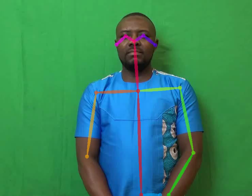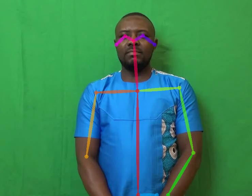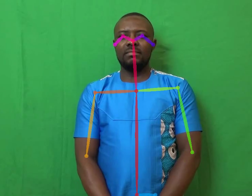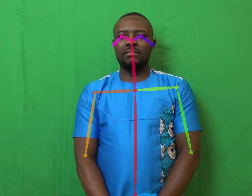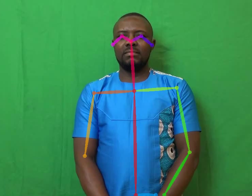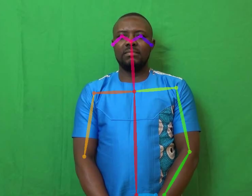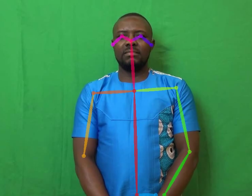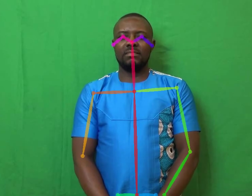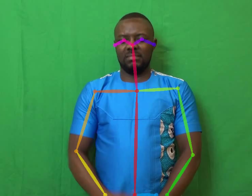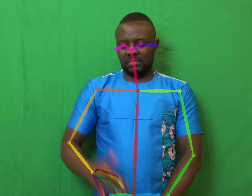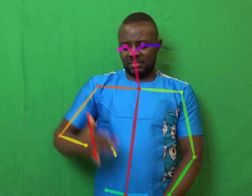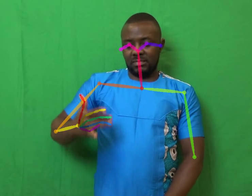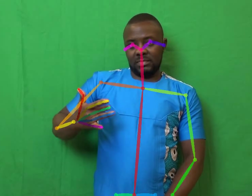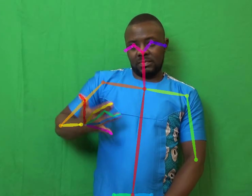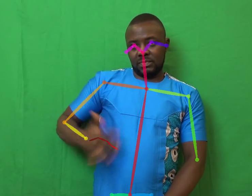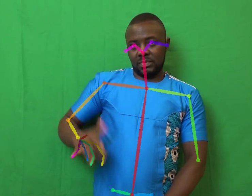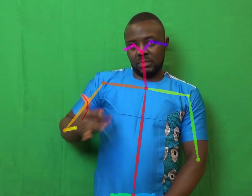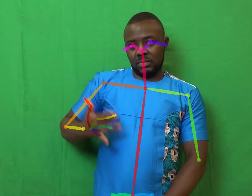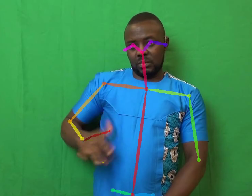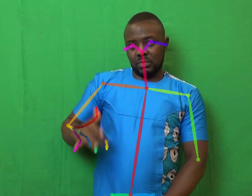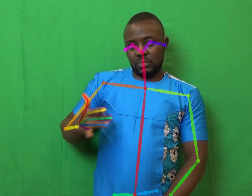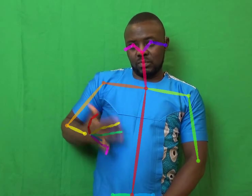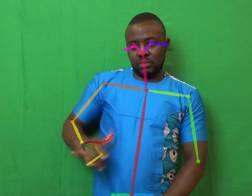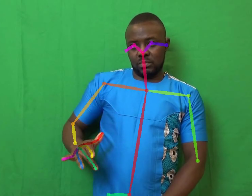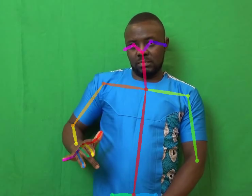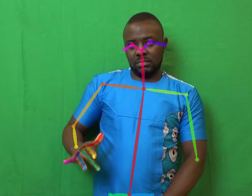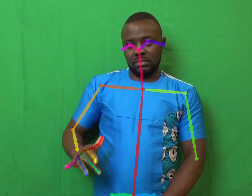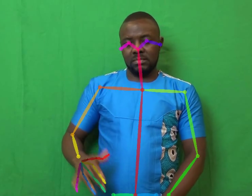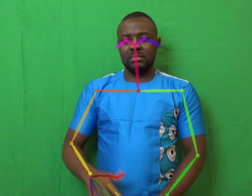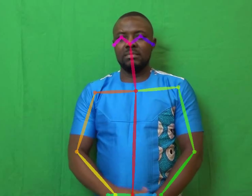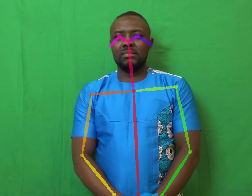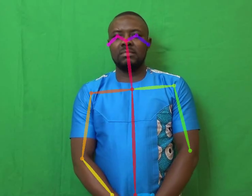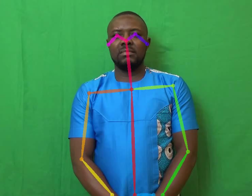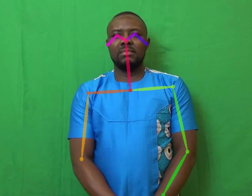toilet